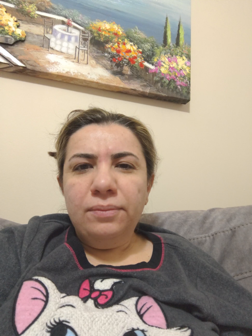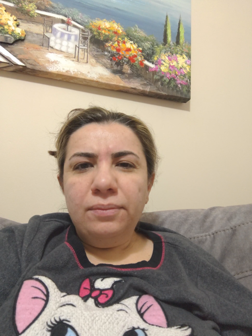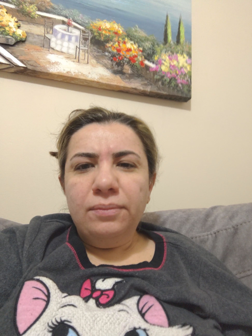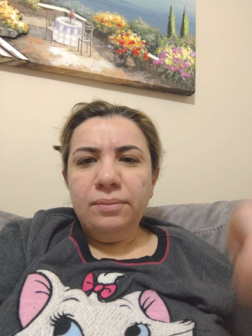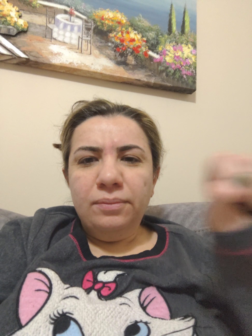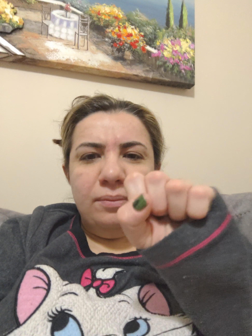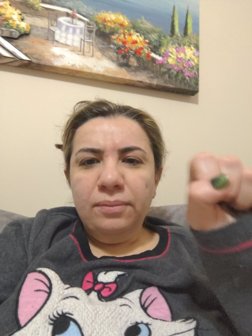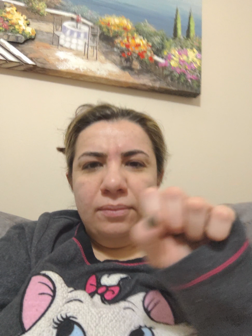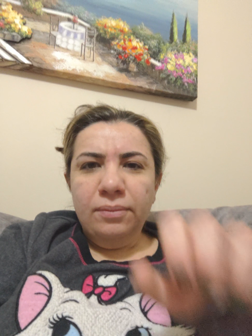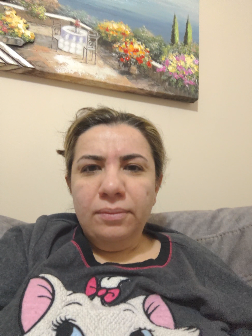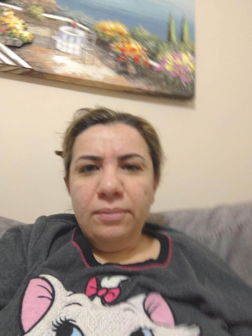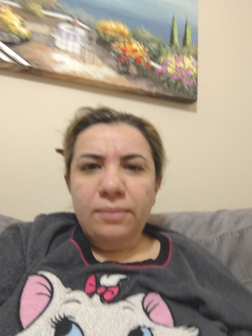shoe